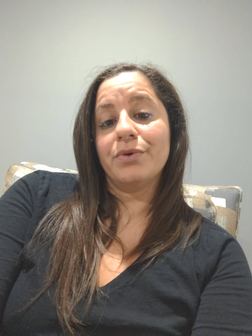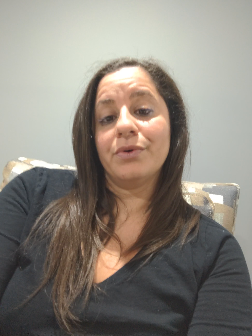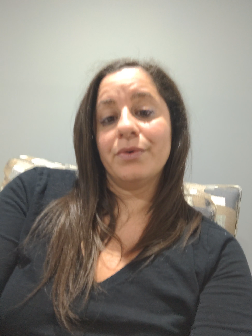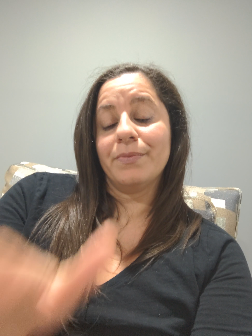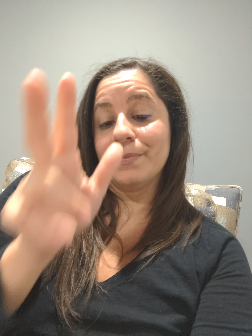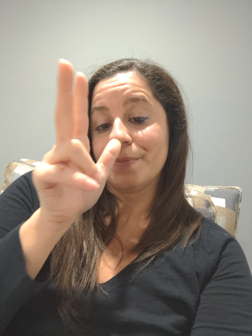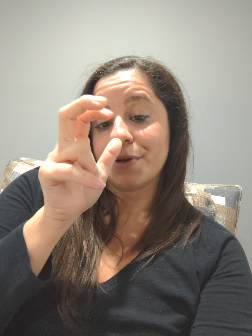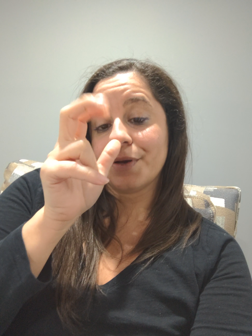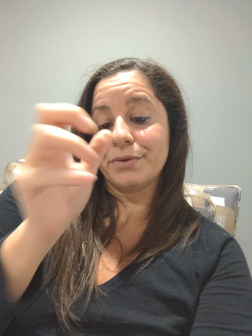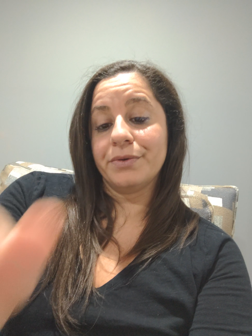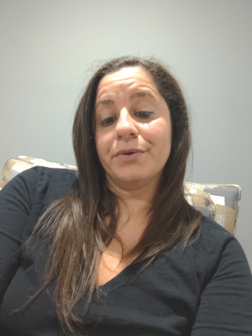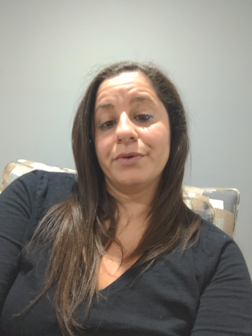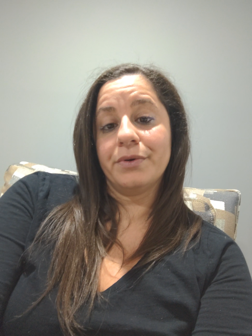bug